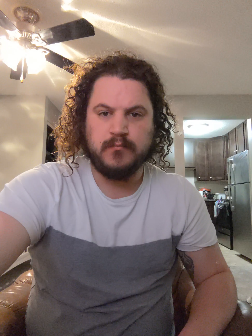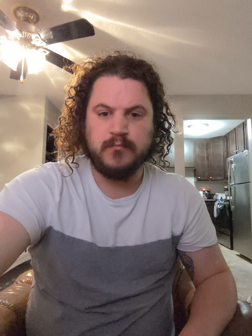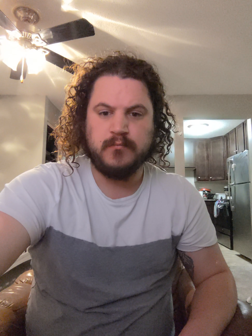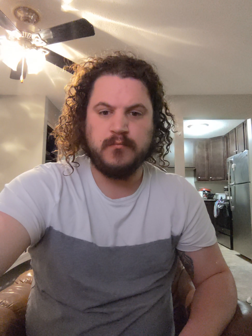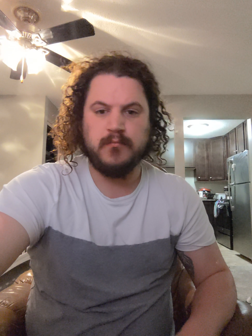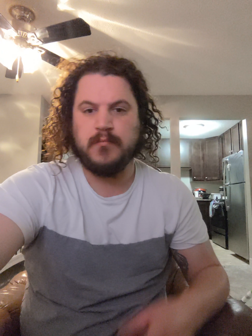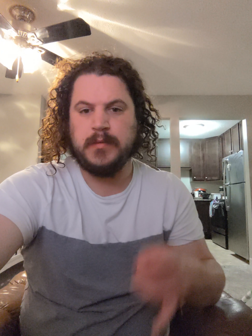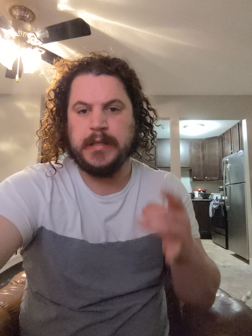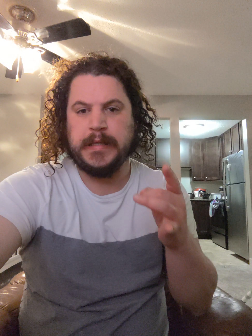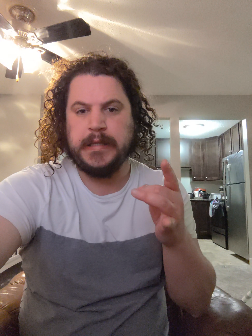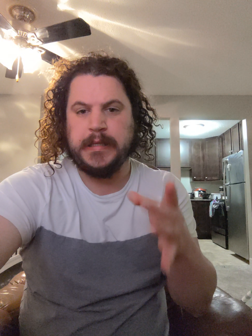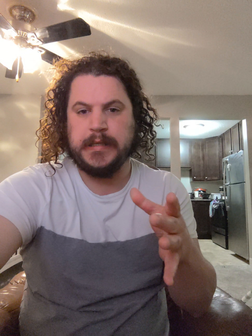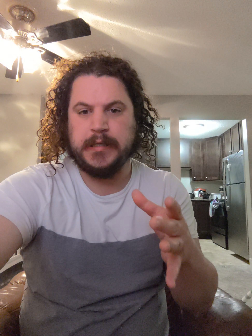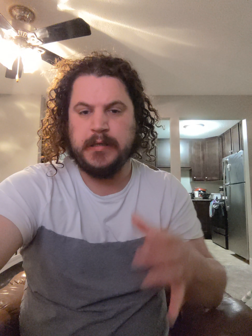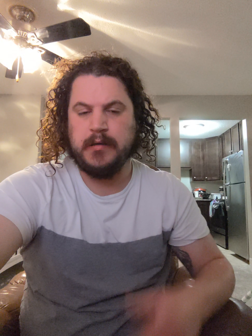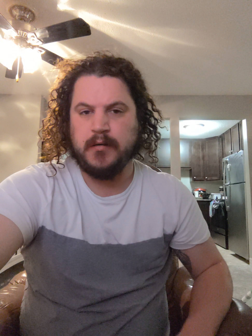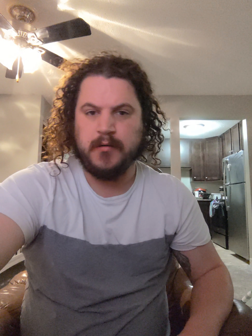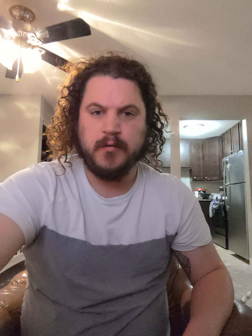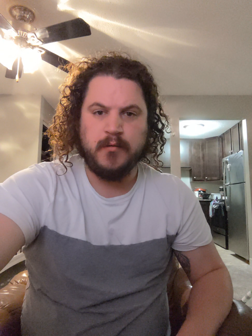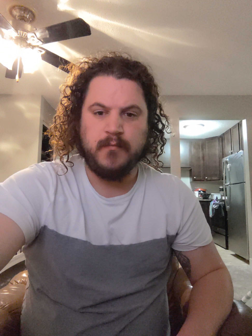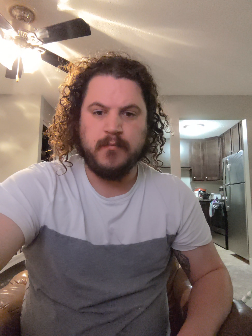hate